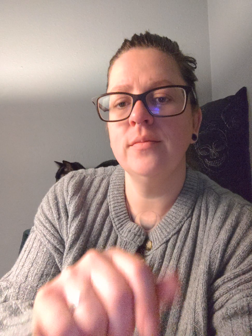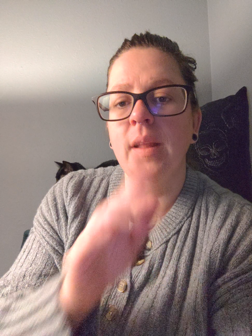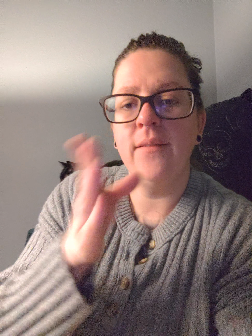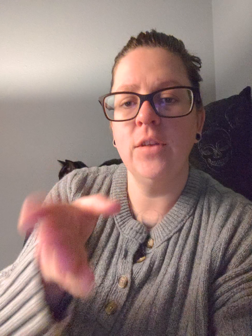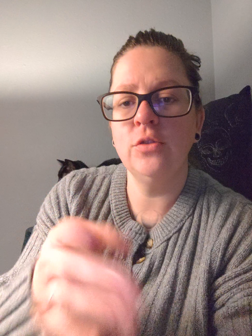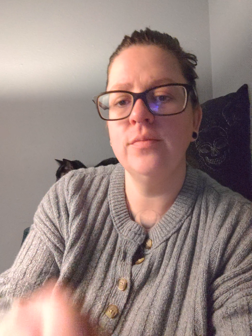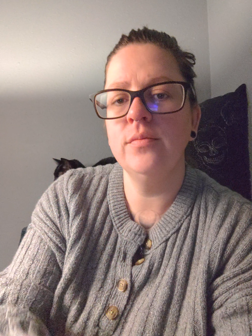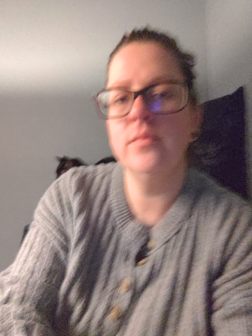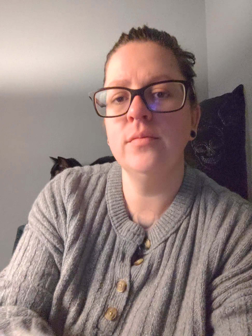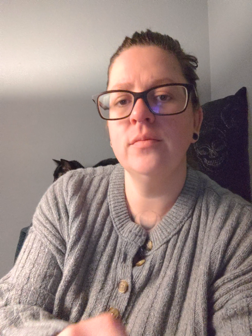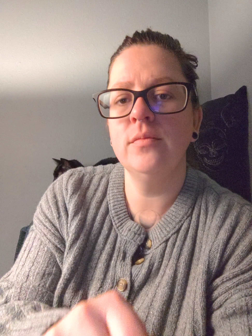after